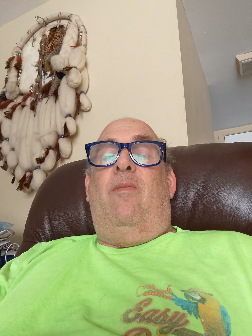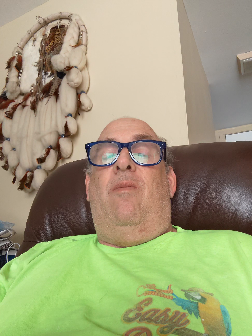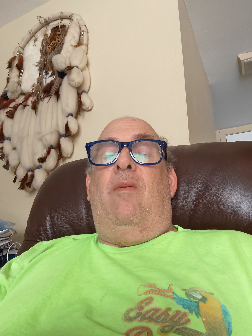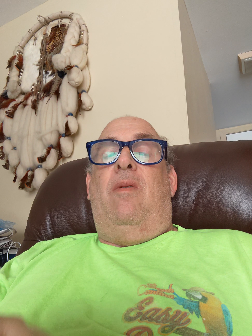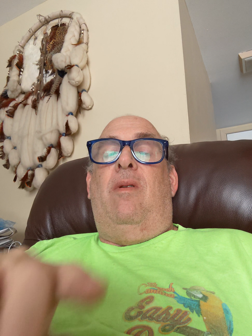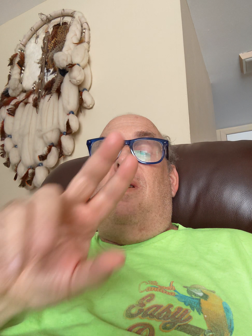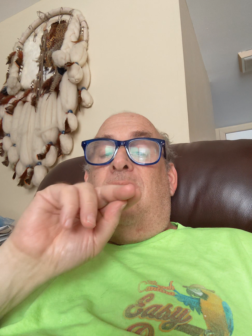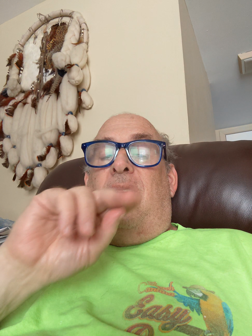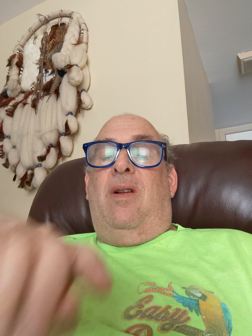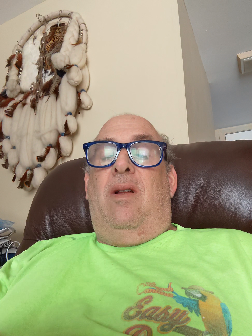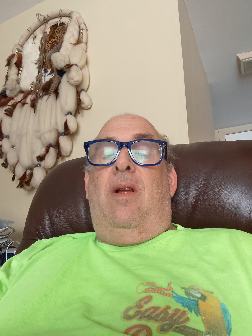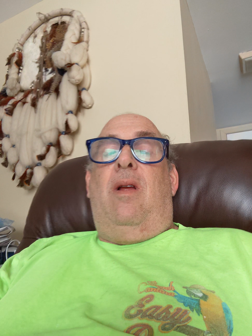duck